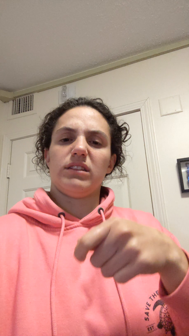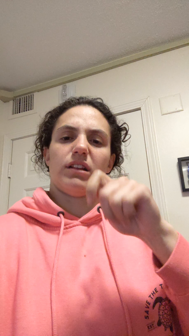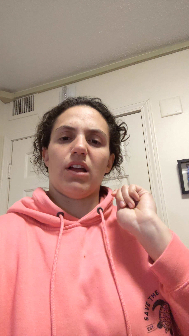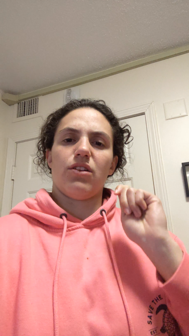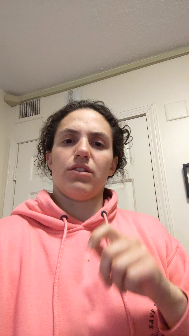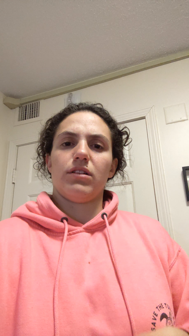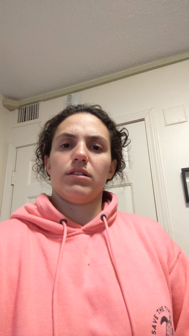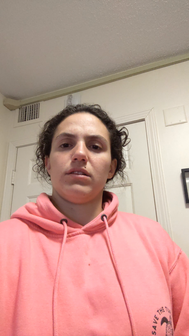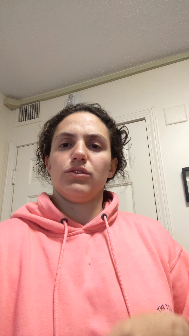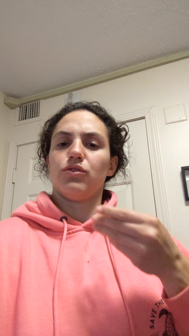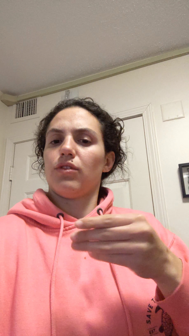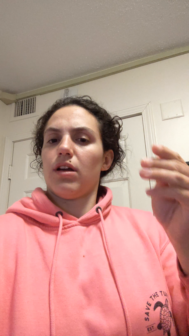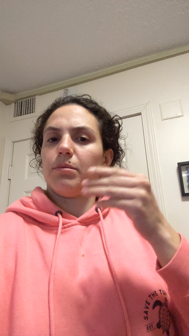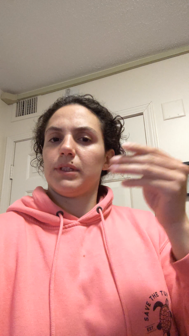shopping